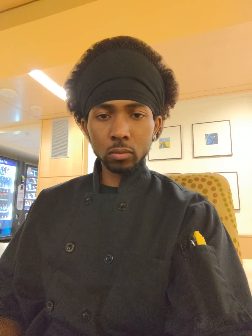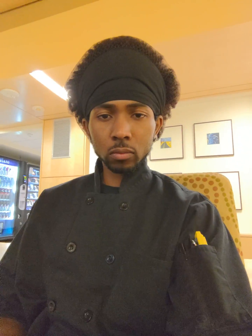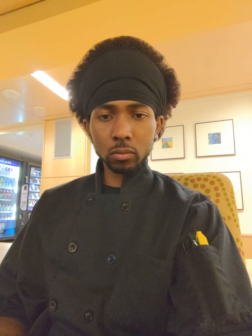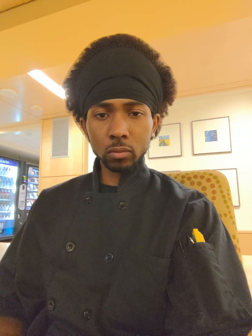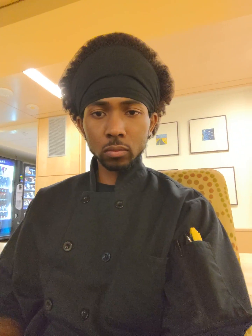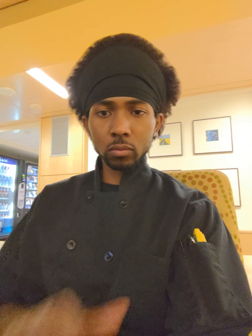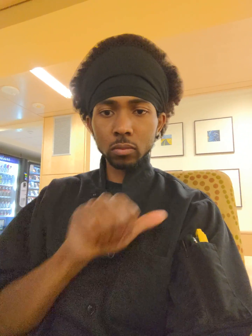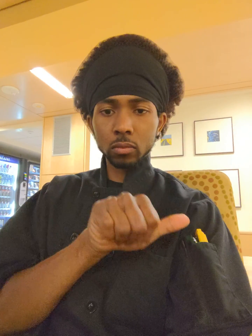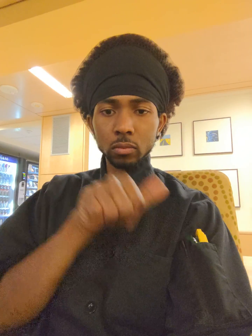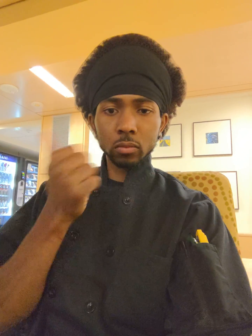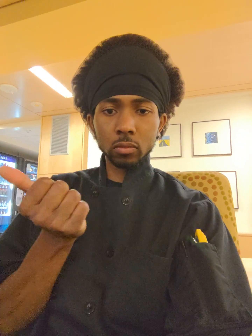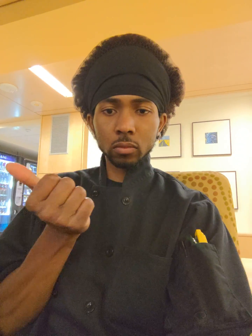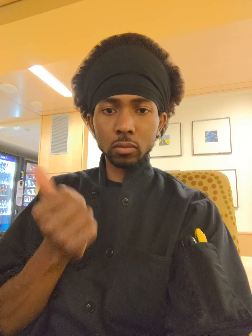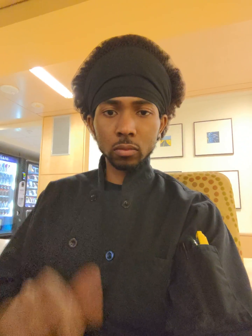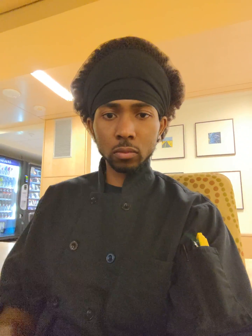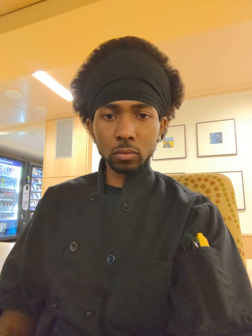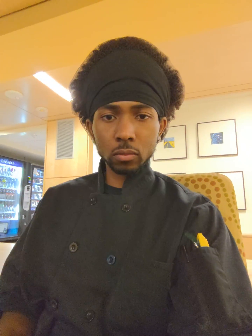other